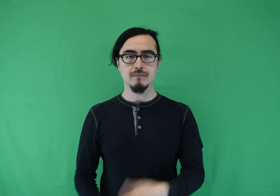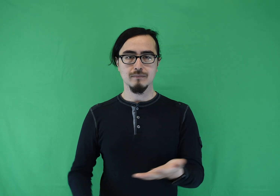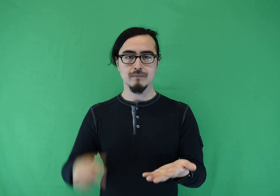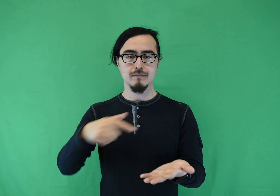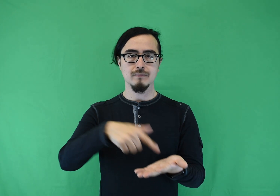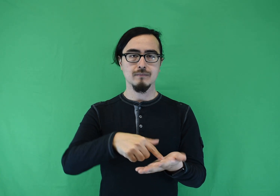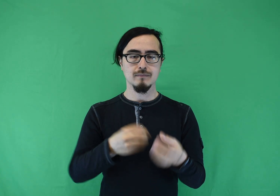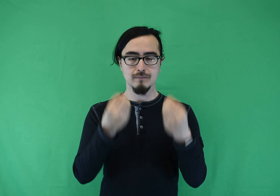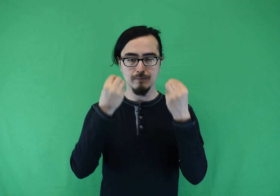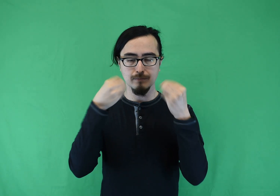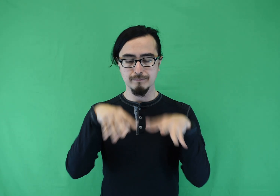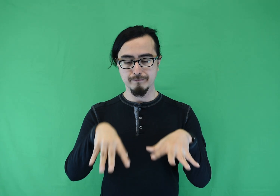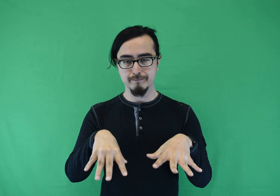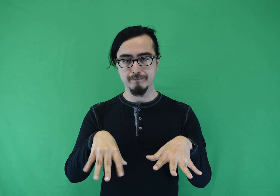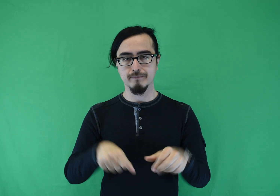perder